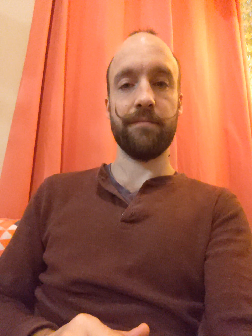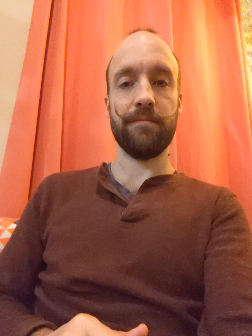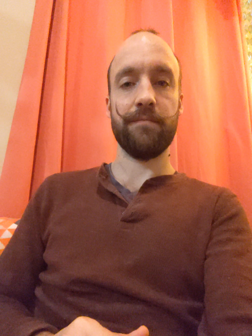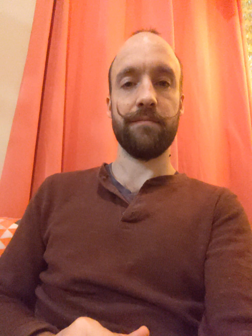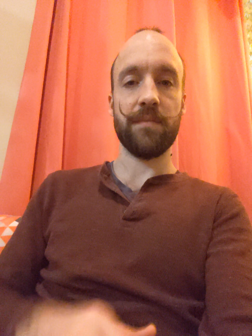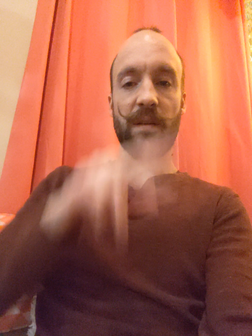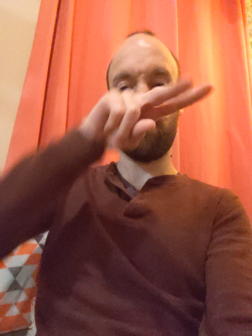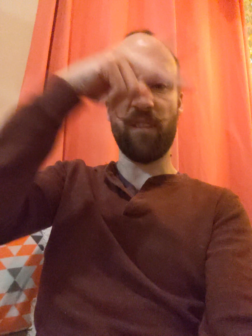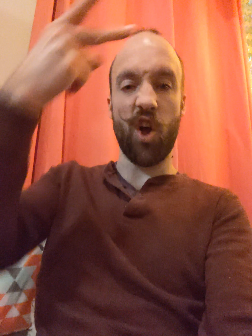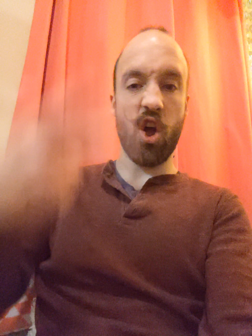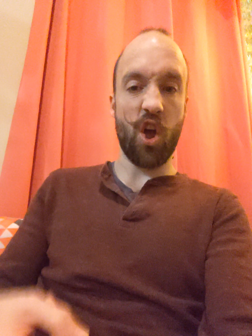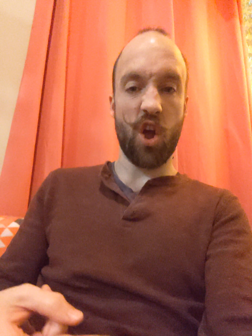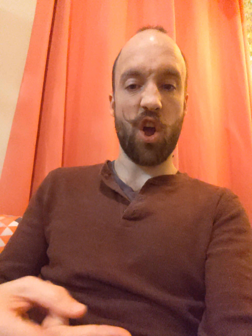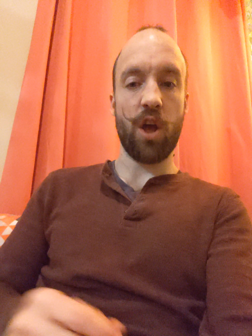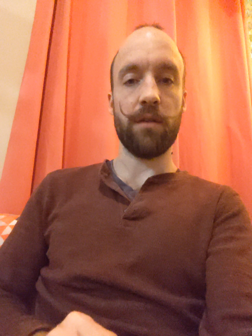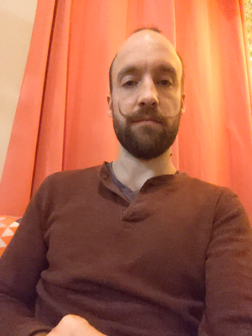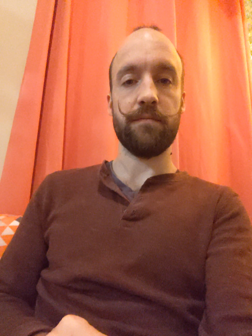fall